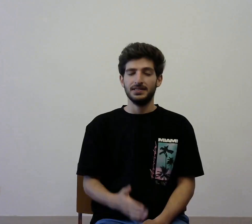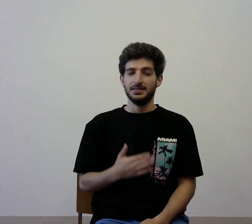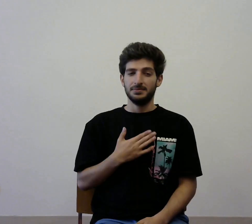mən